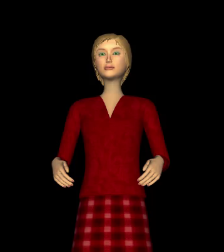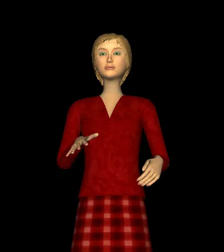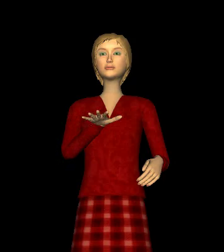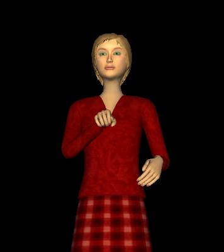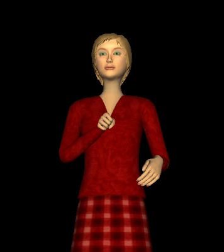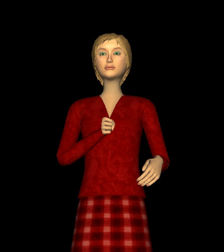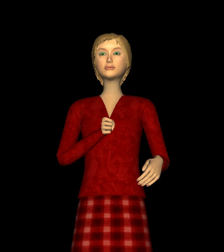يأخذ